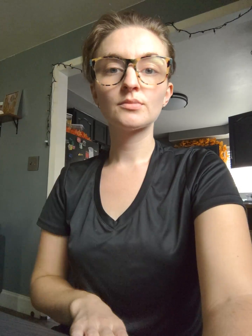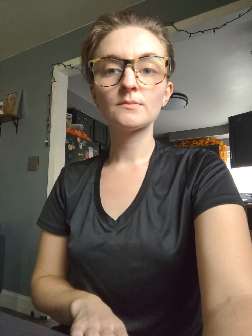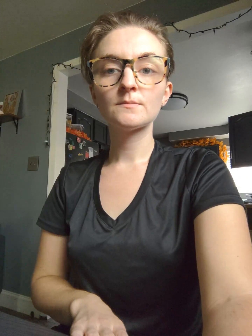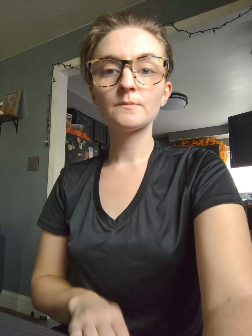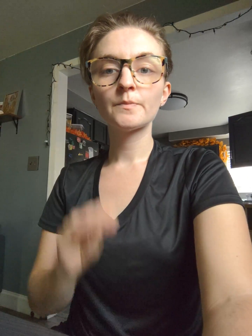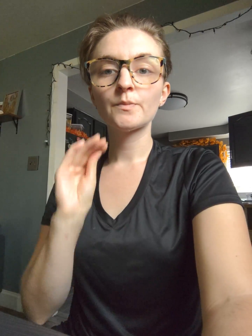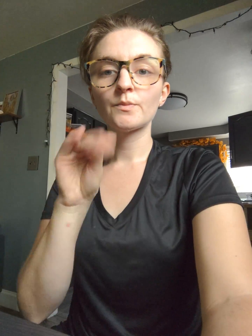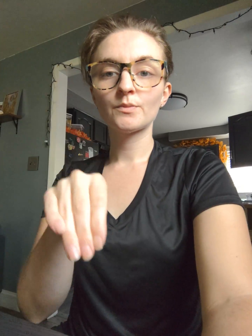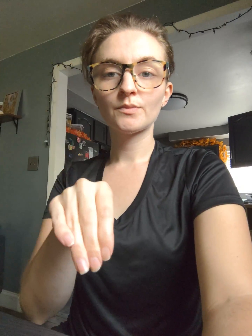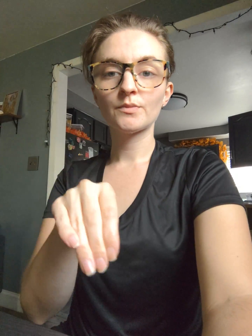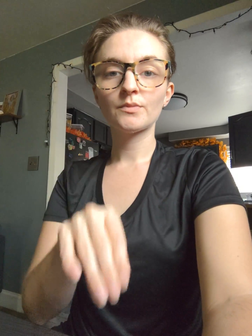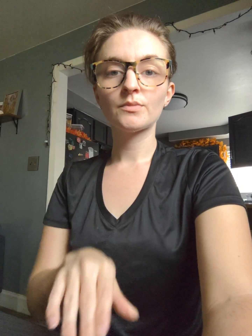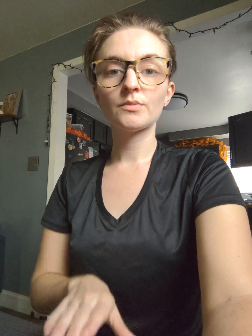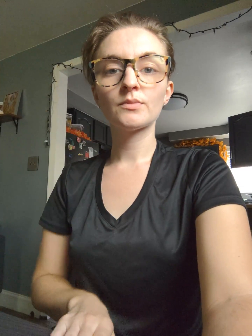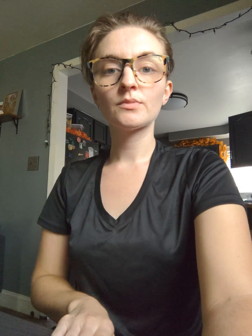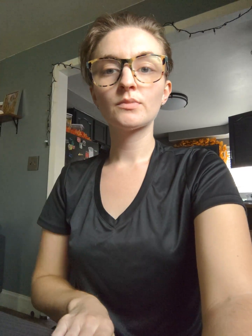put